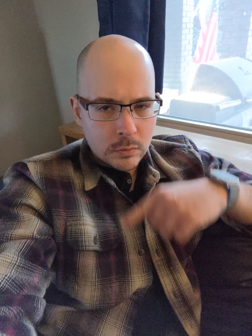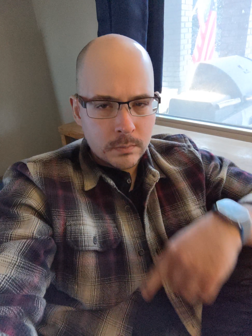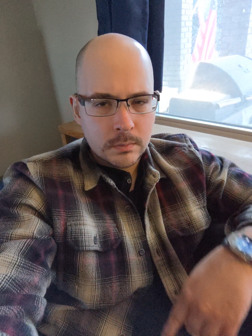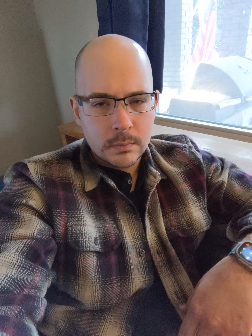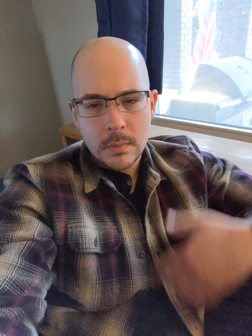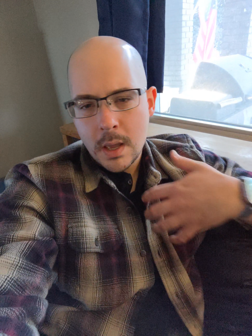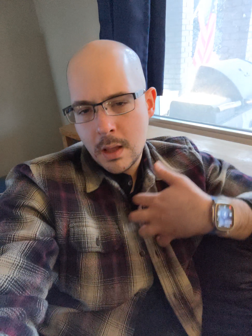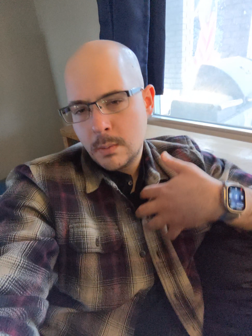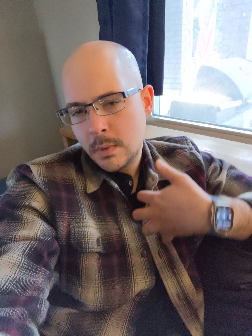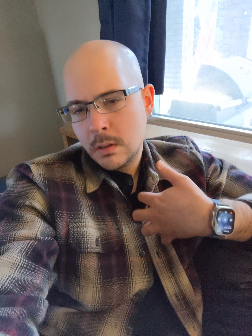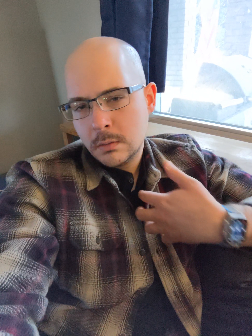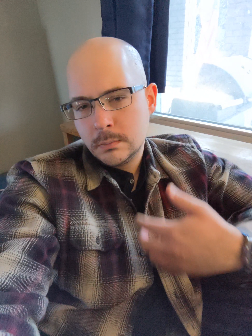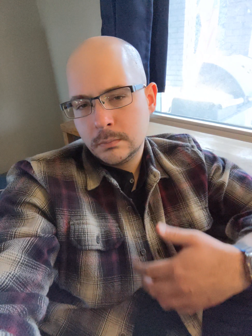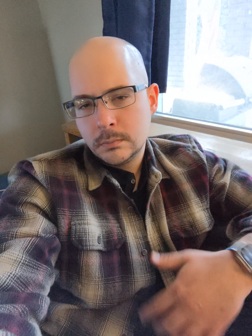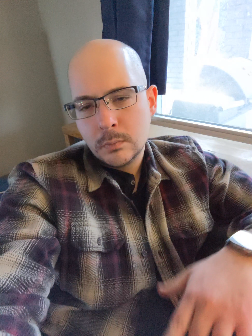animal